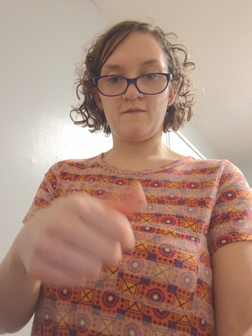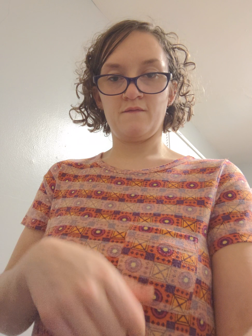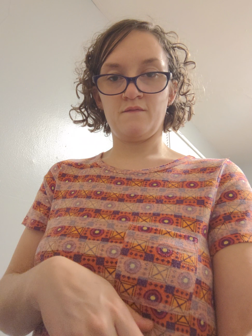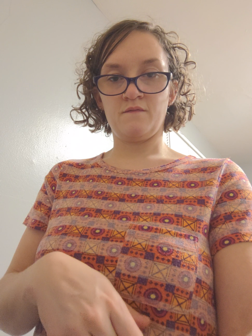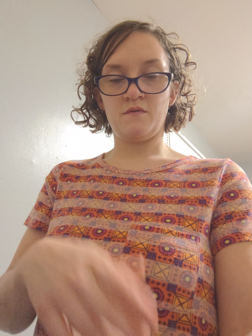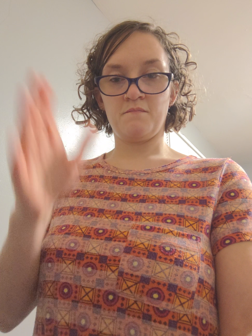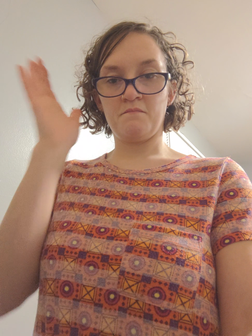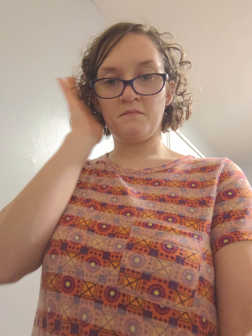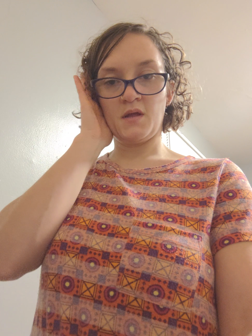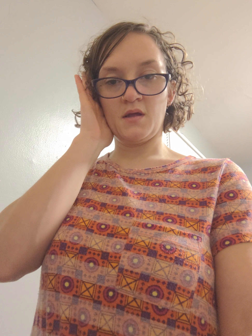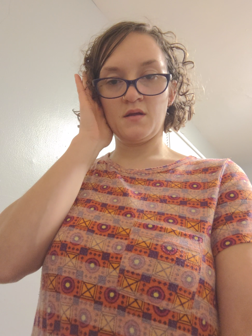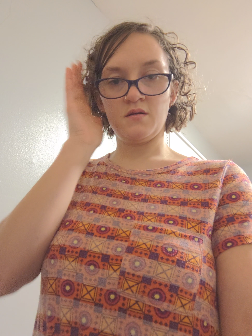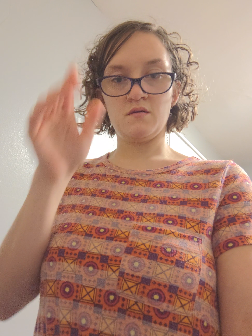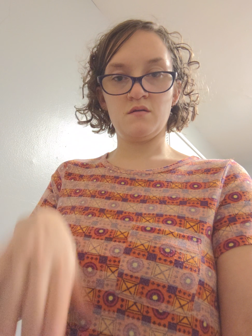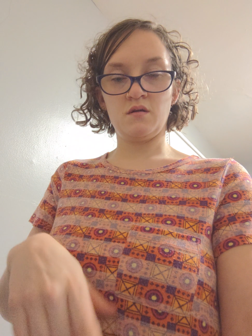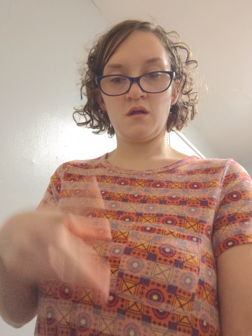bed